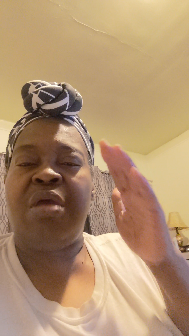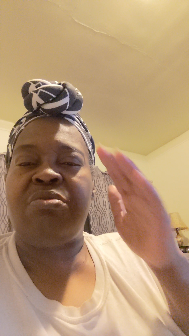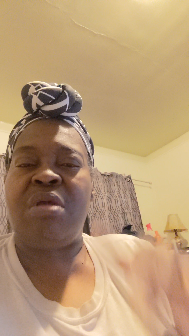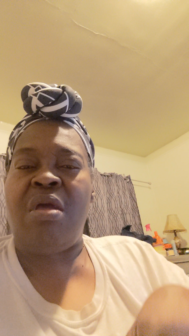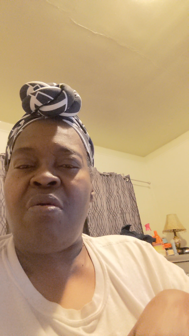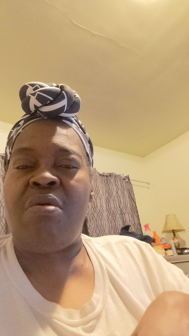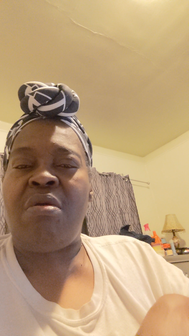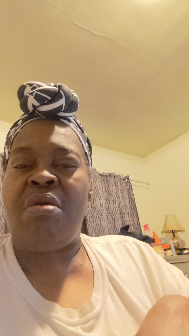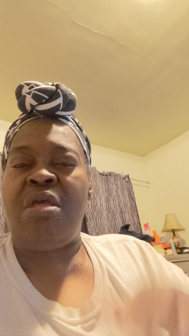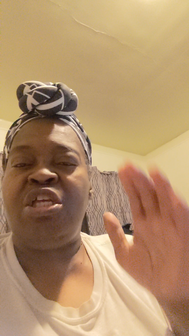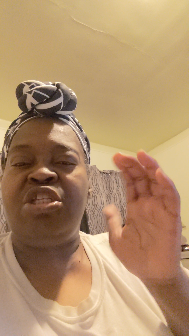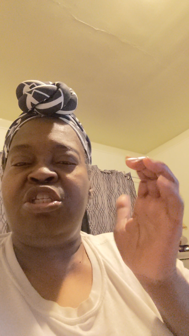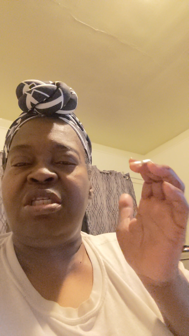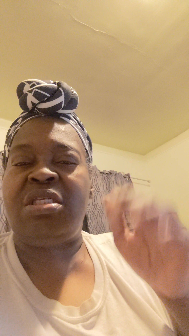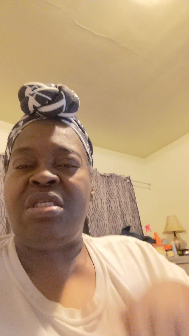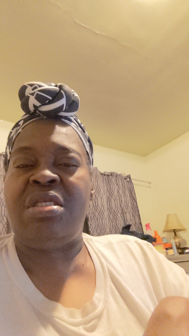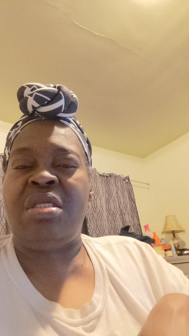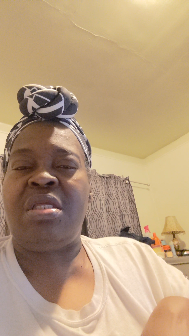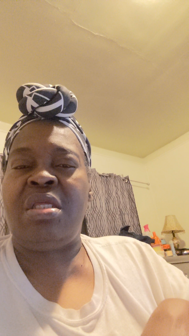cheese